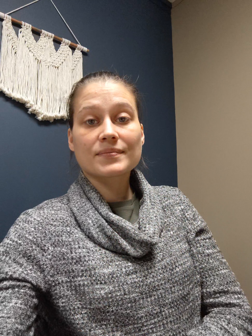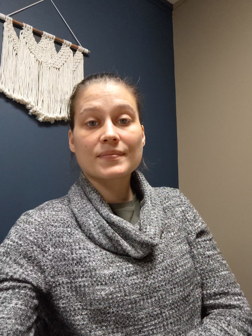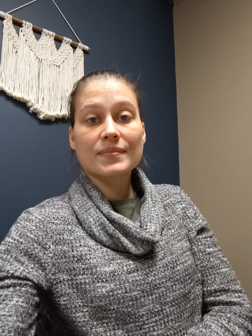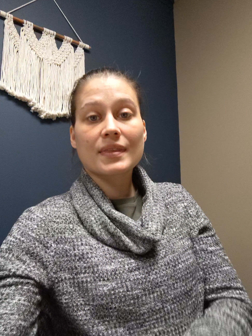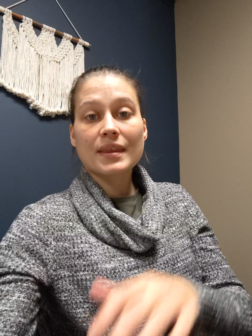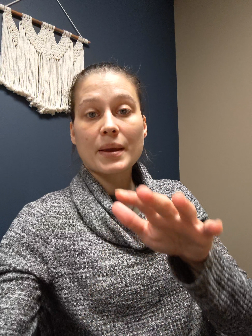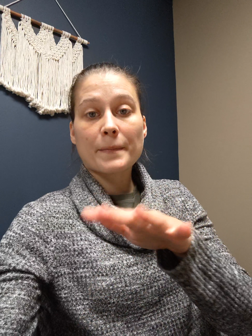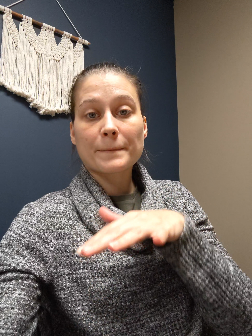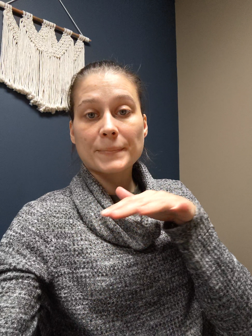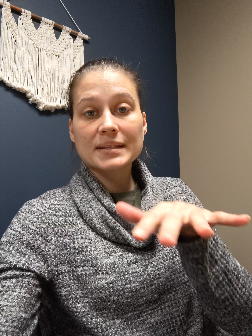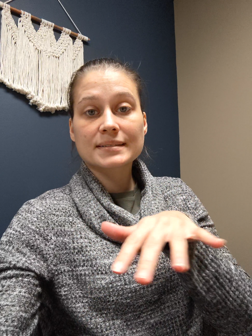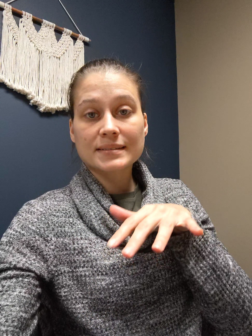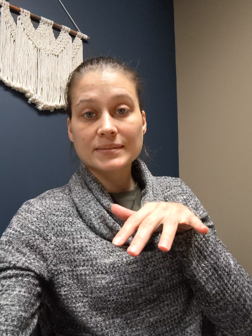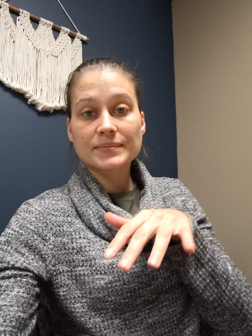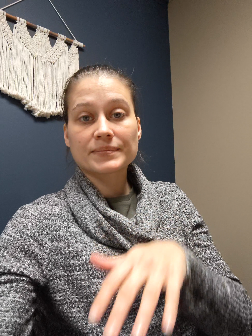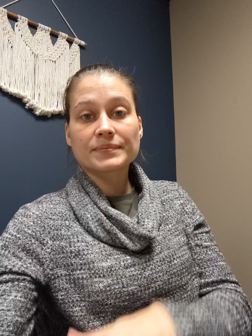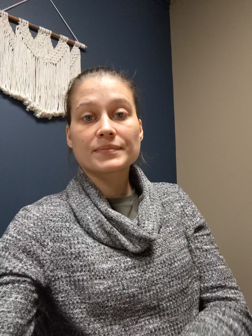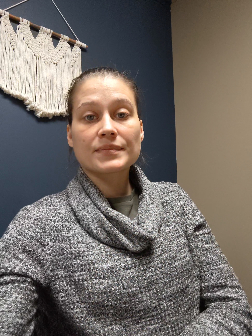mitten